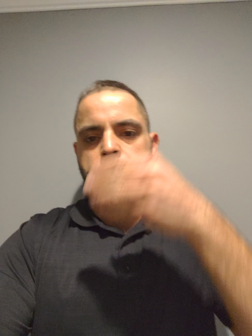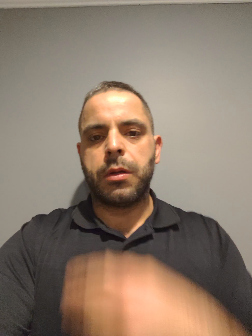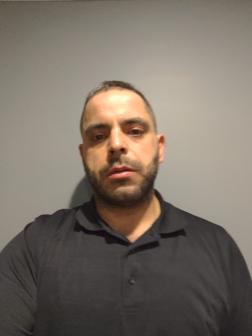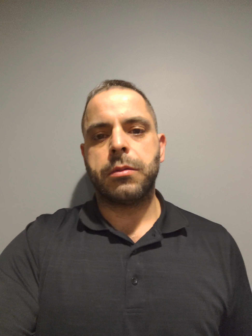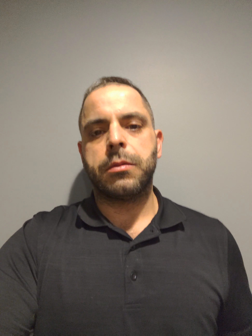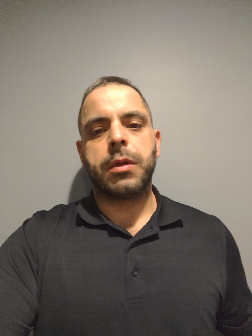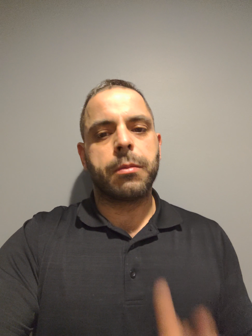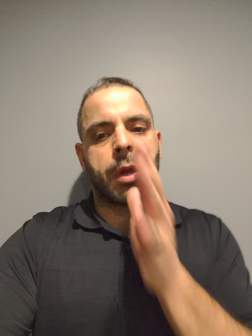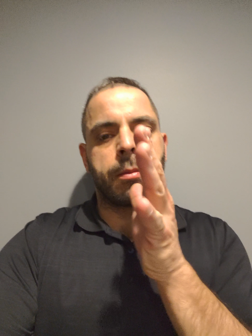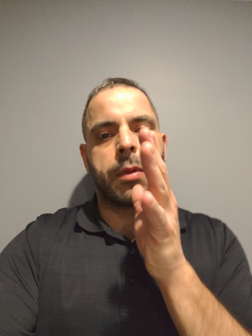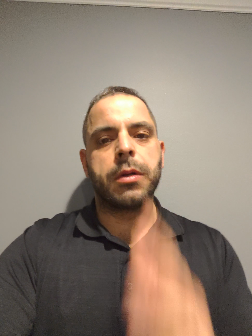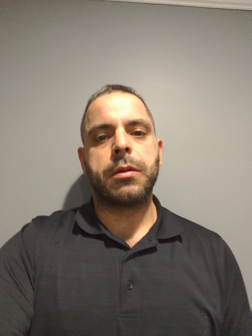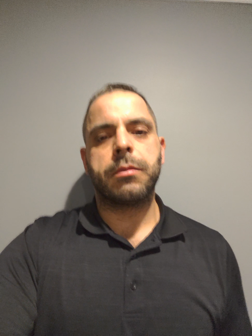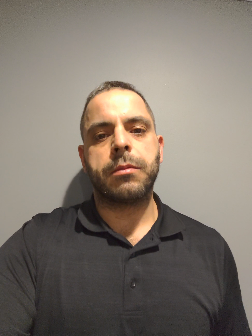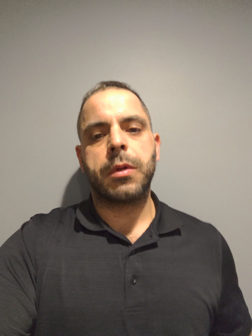mom